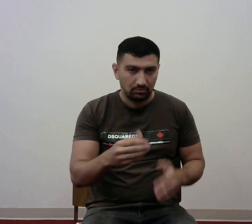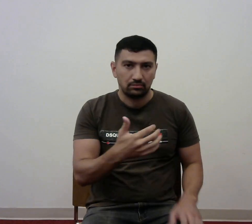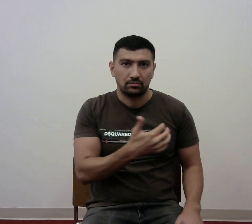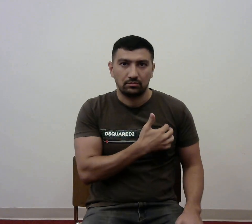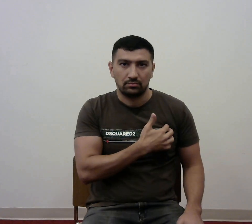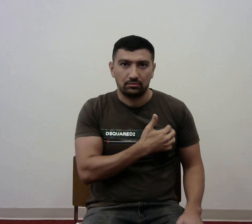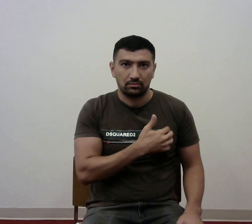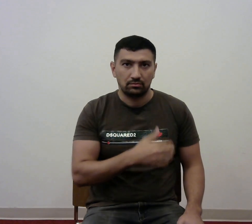istəmək